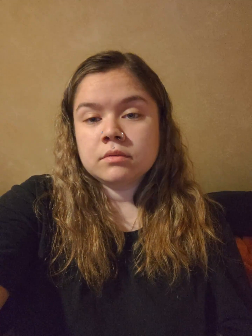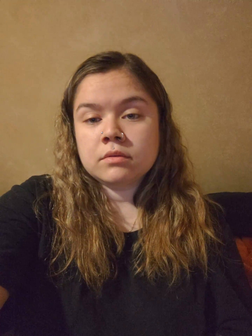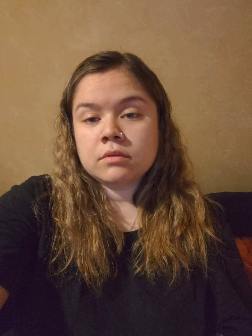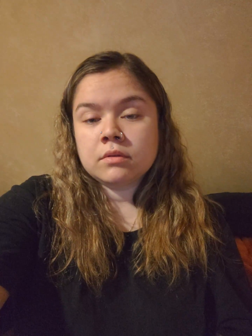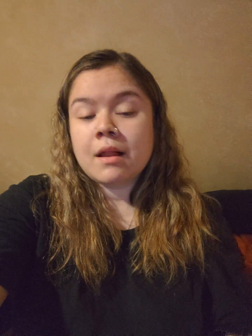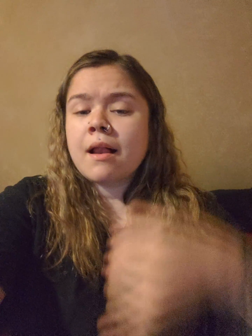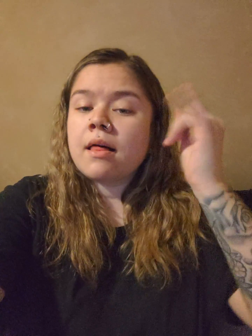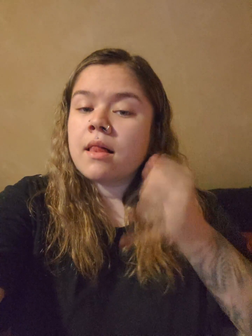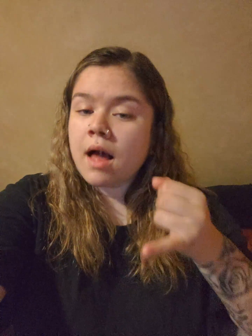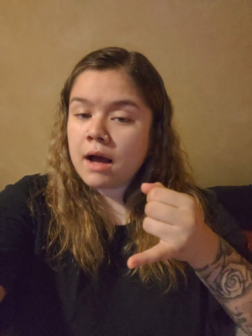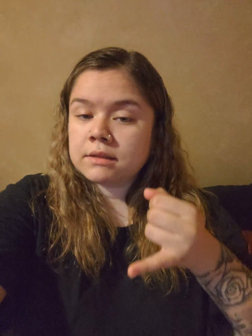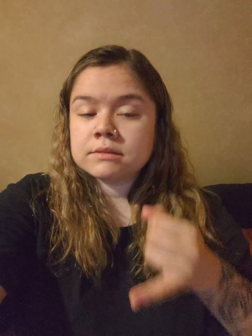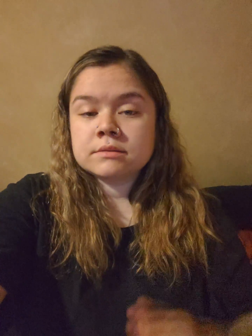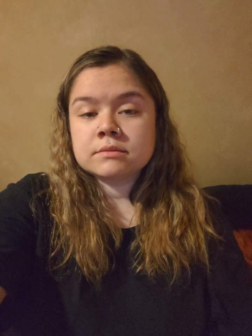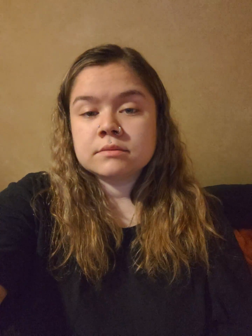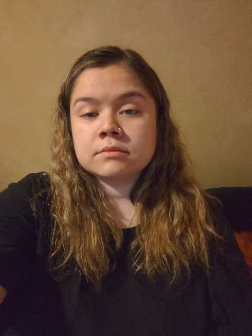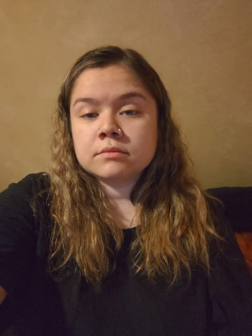last